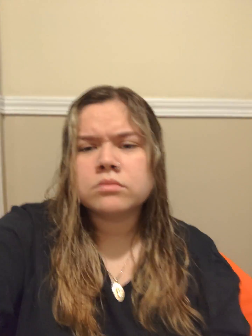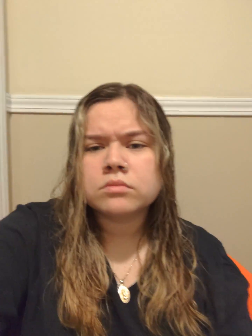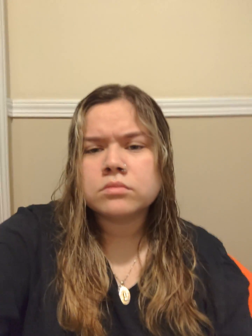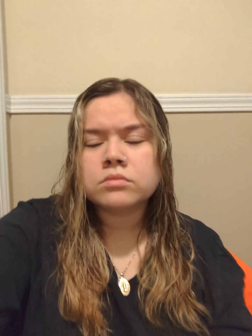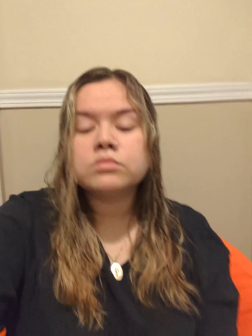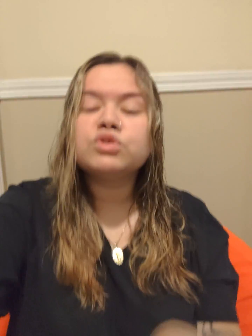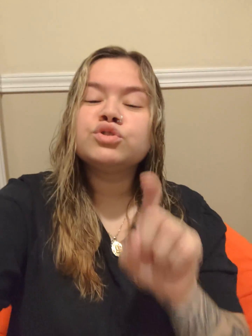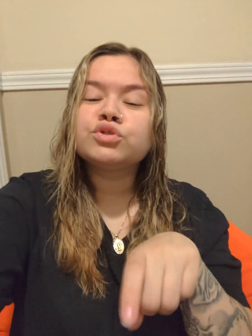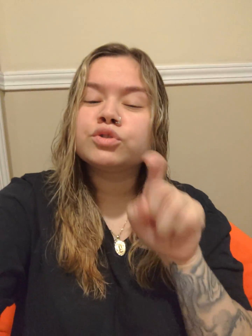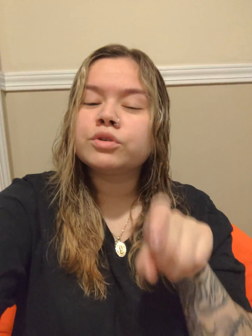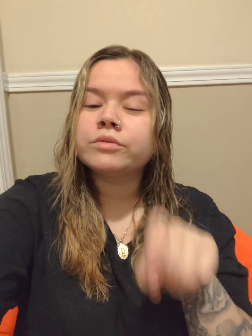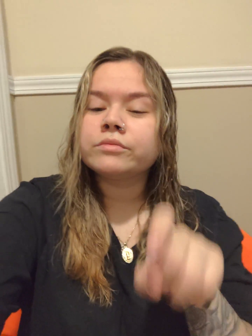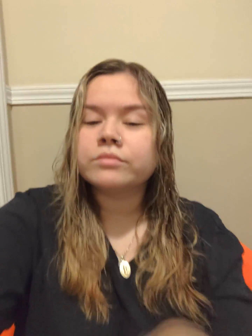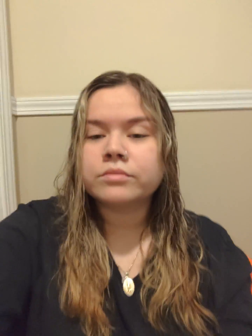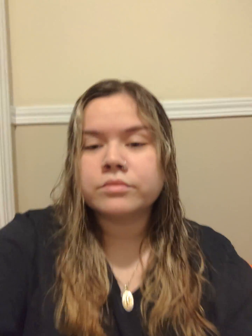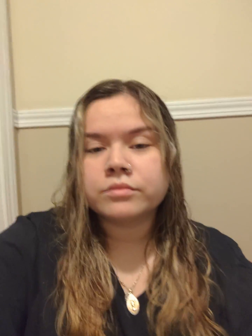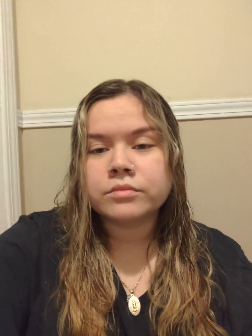should